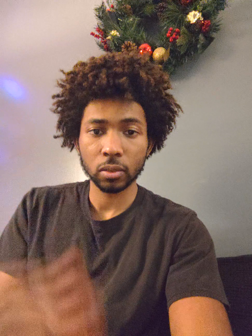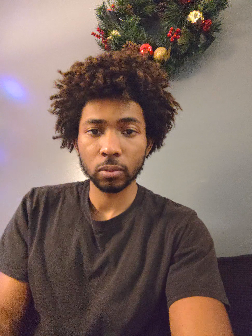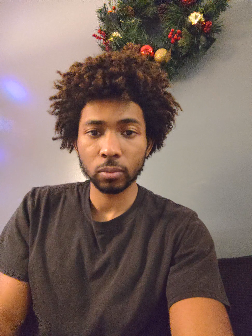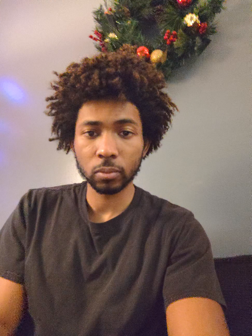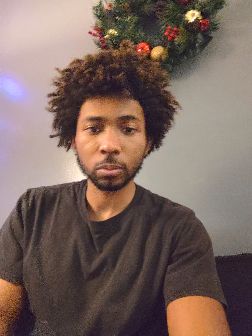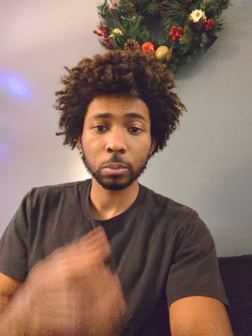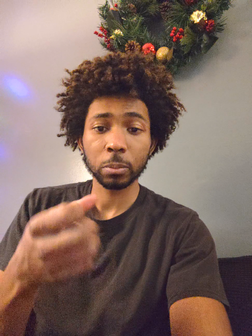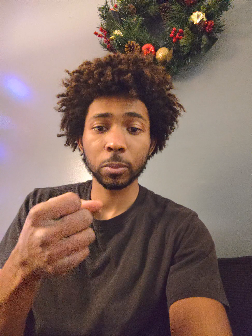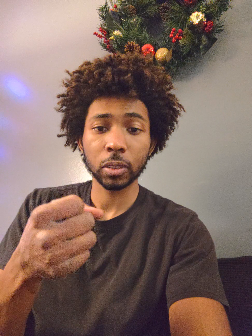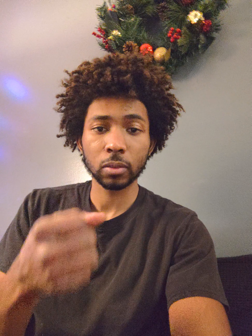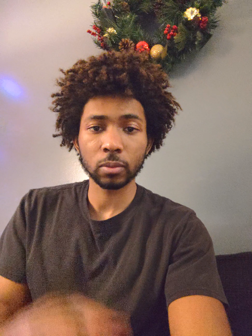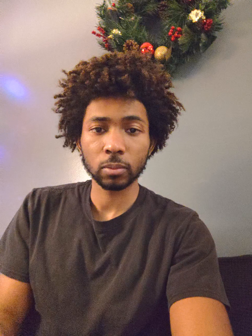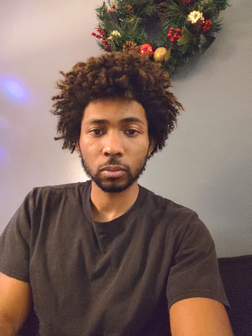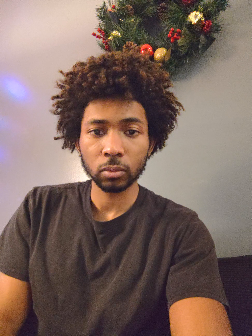milk